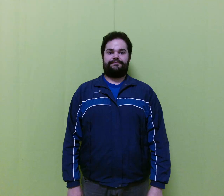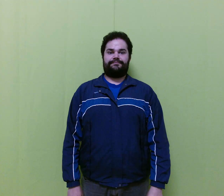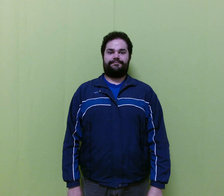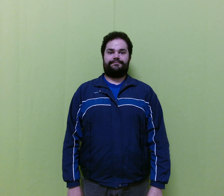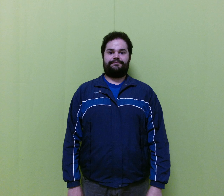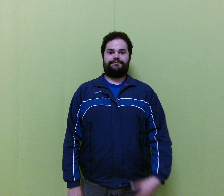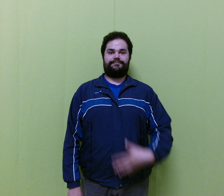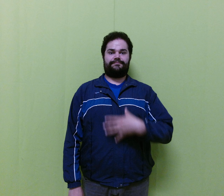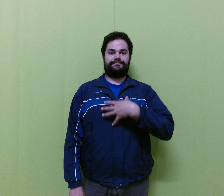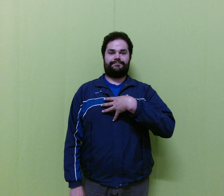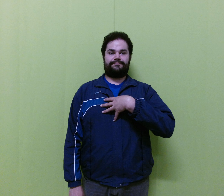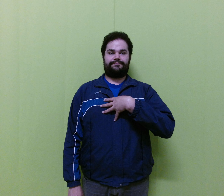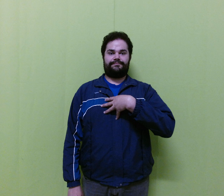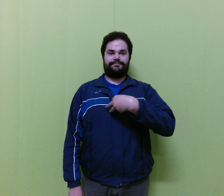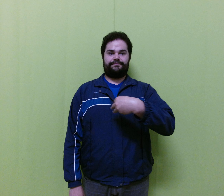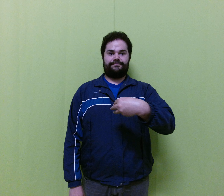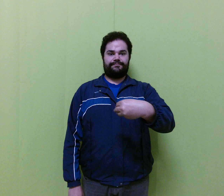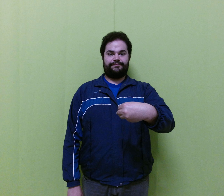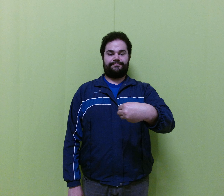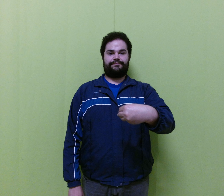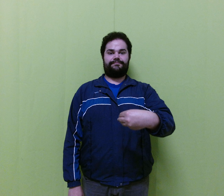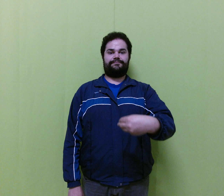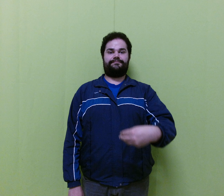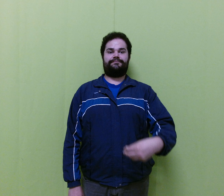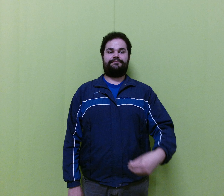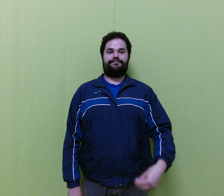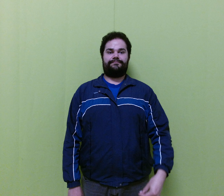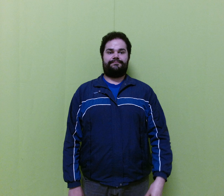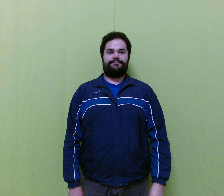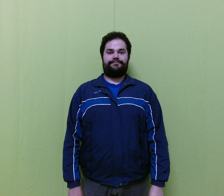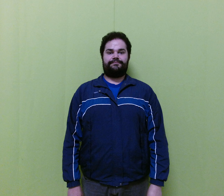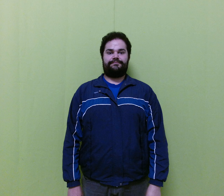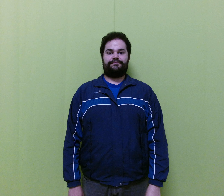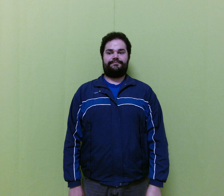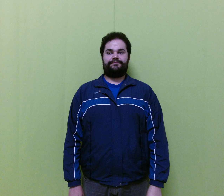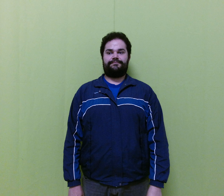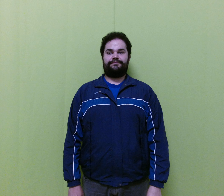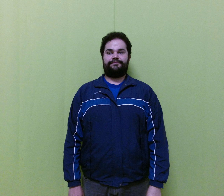filho